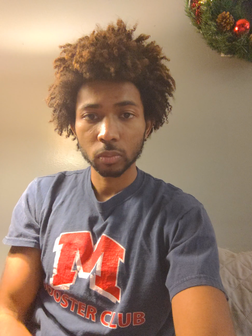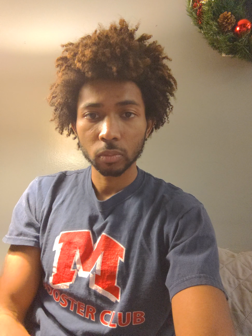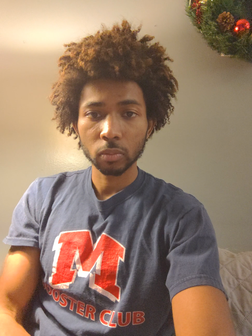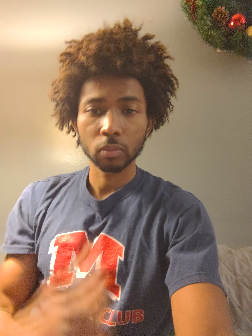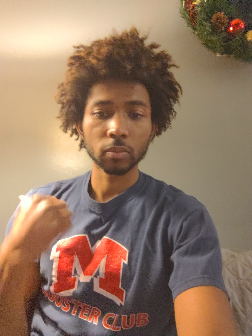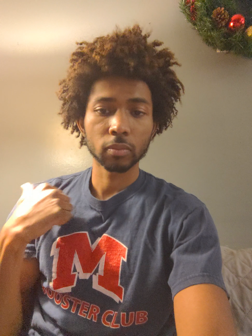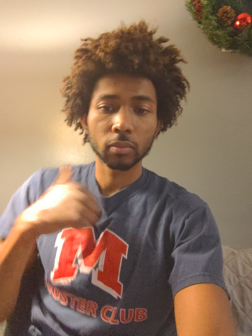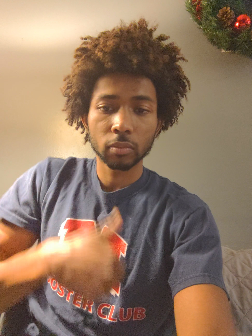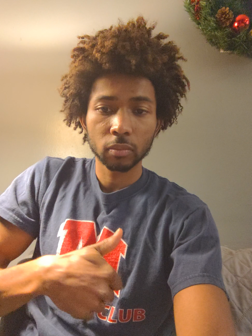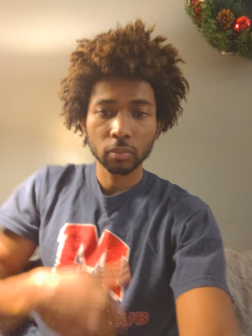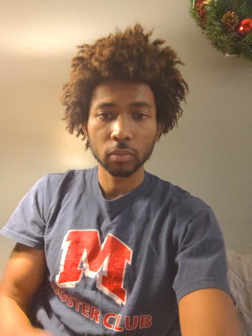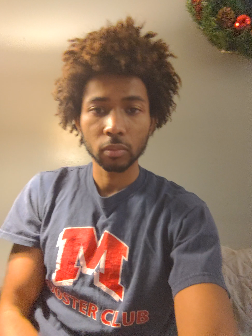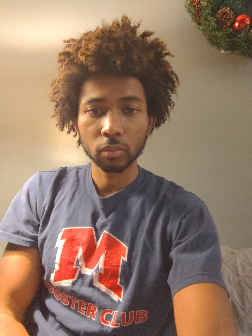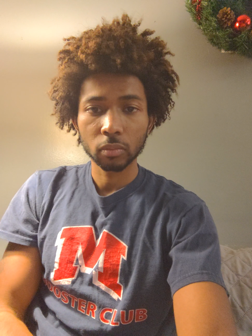jacket